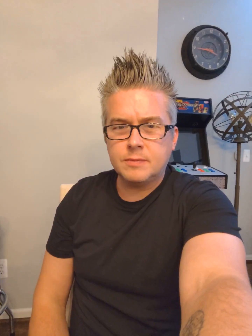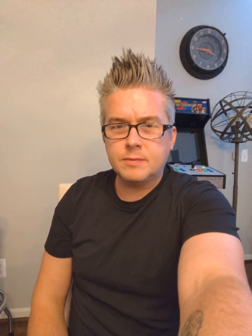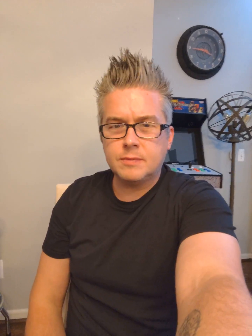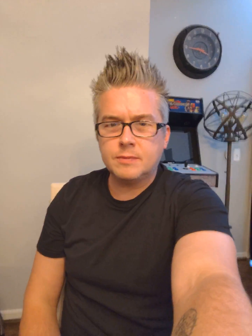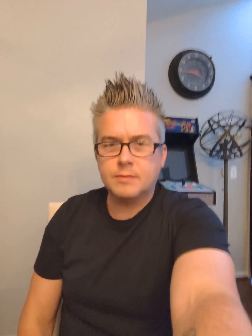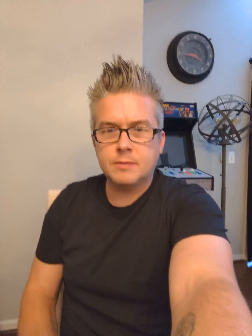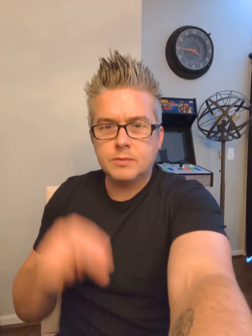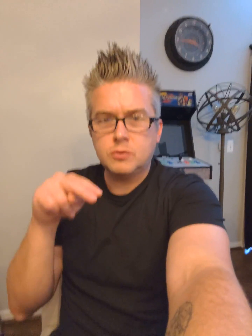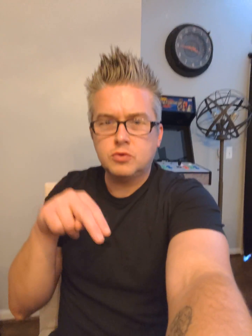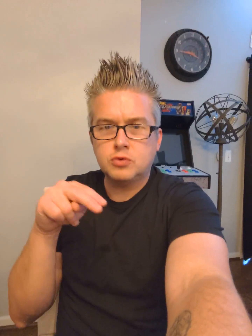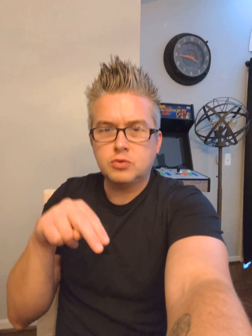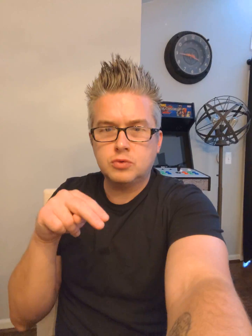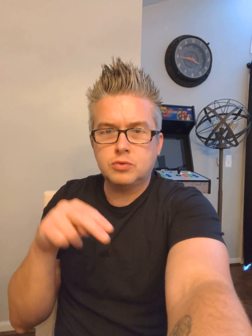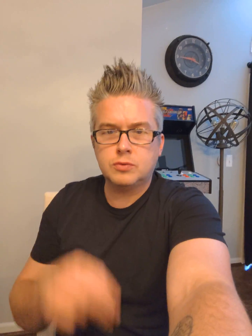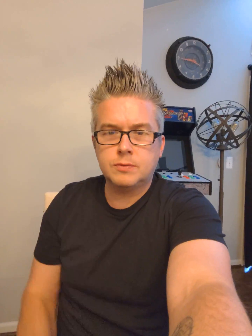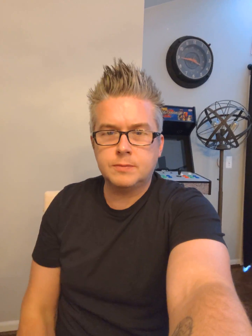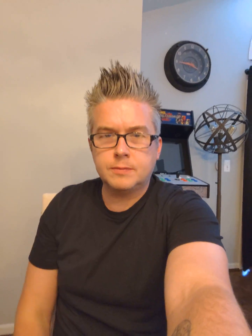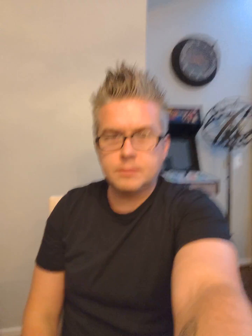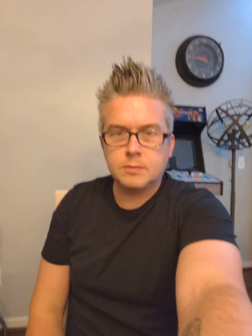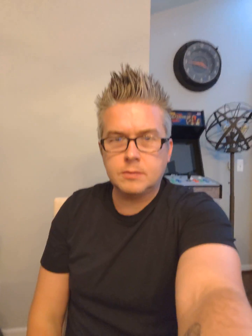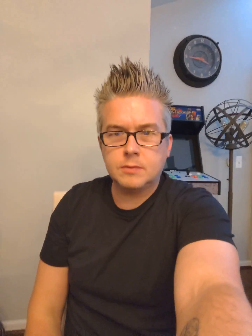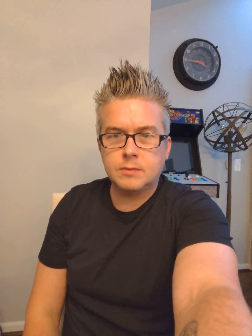nurse